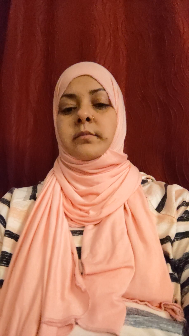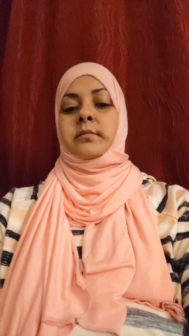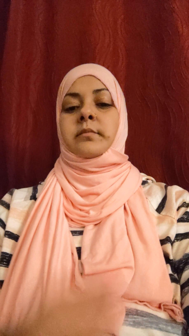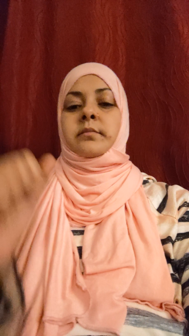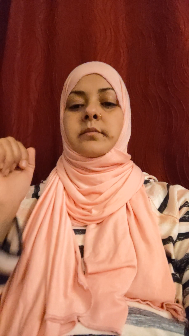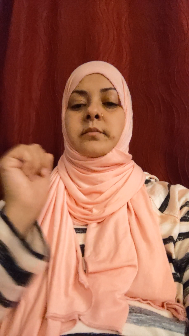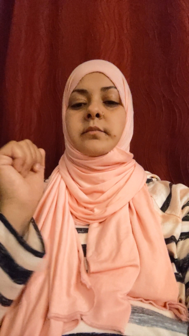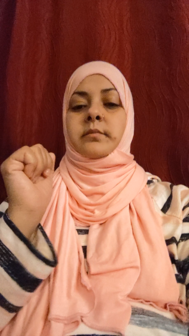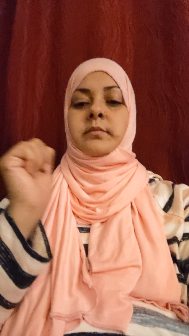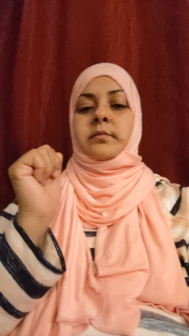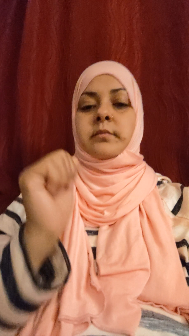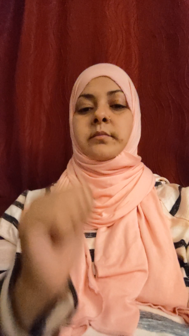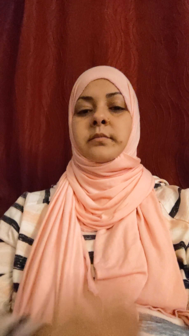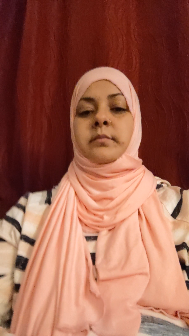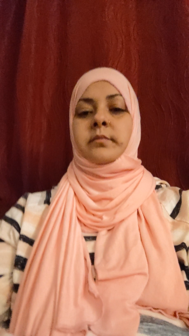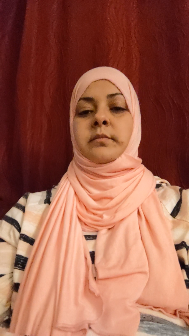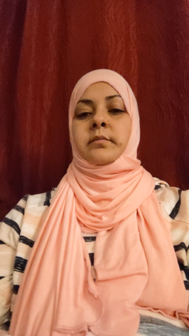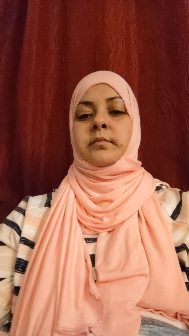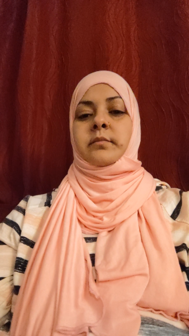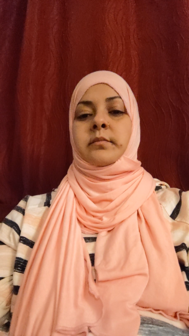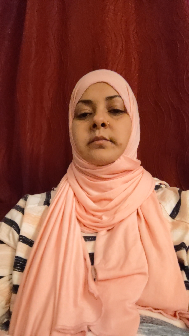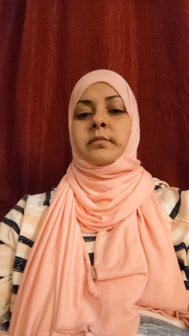cold